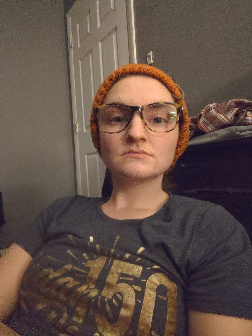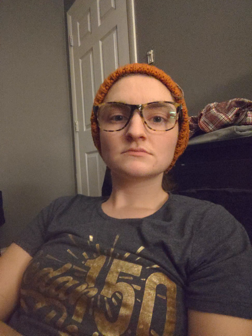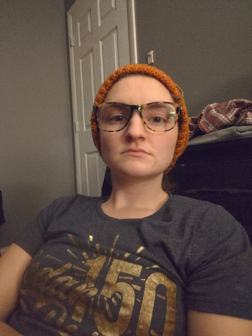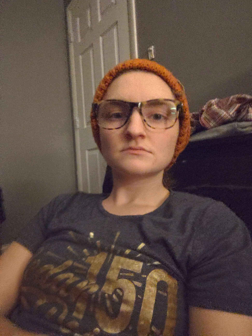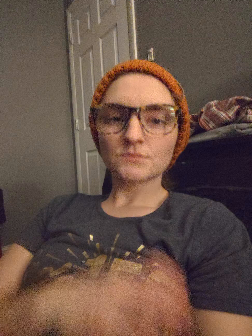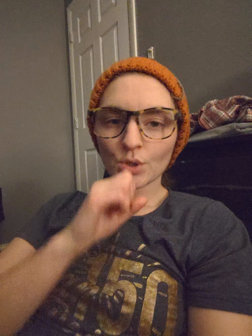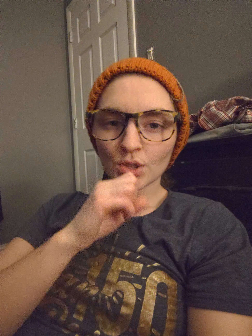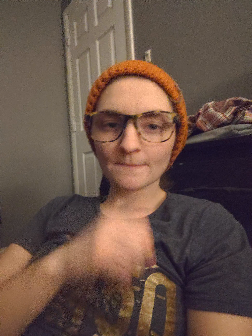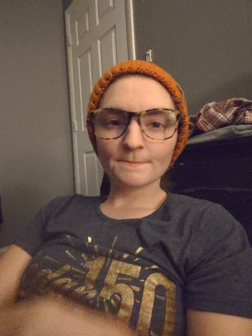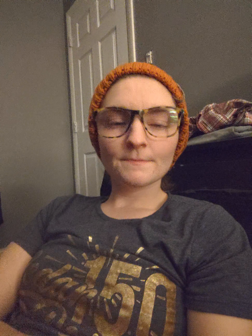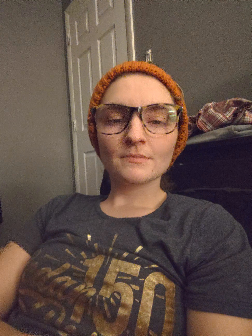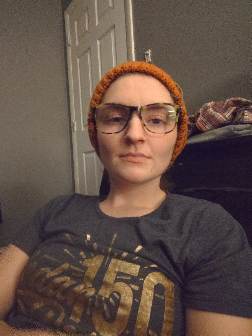orange